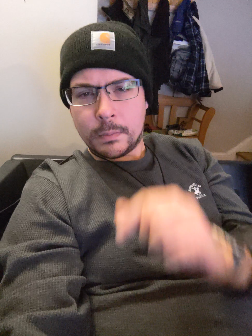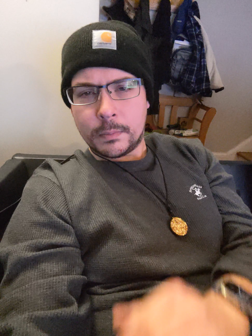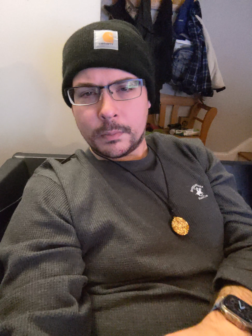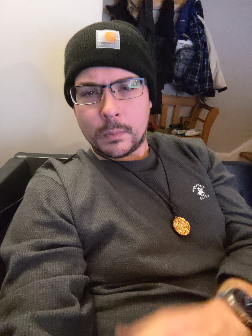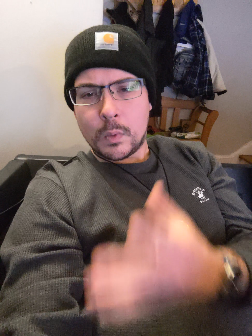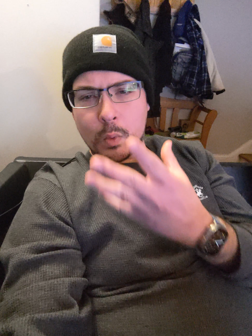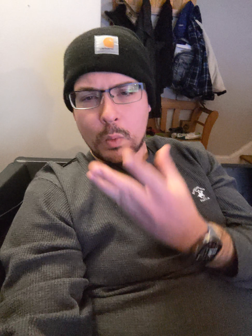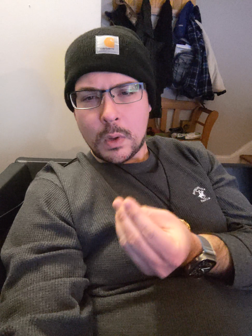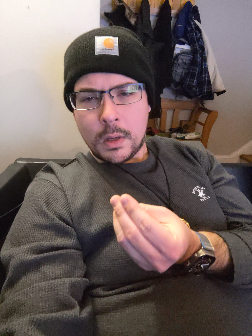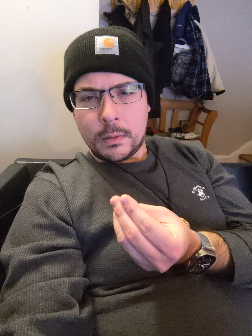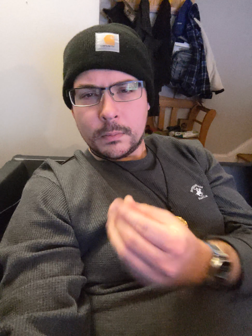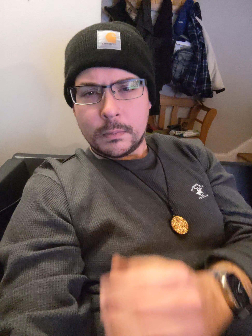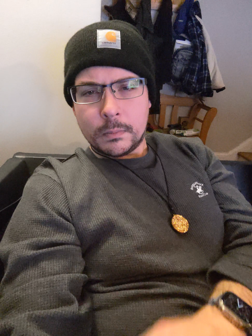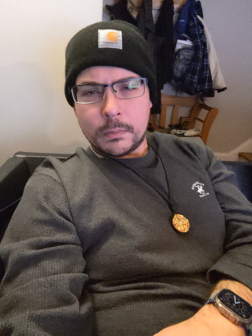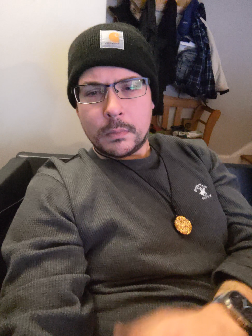wet